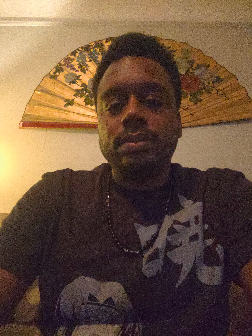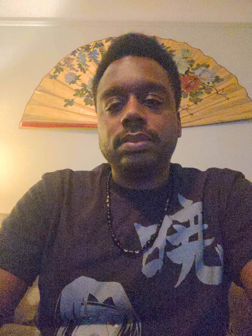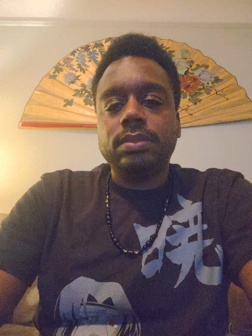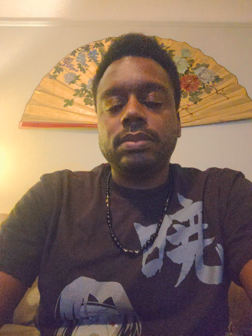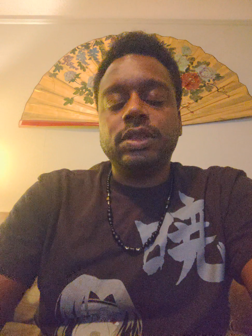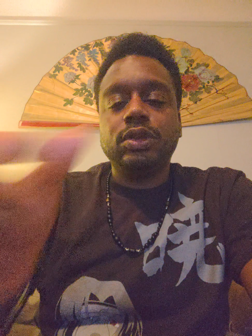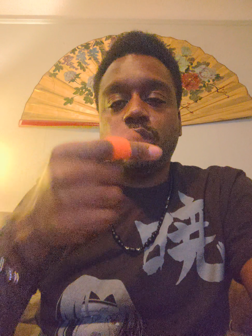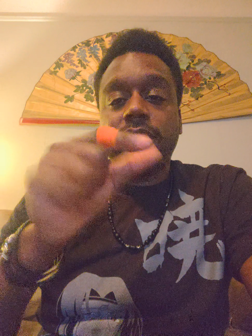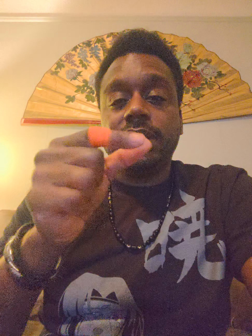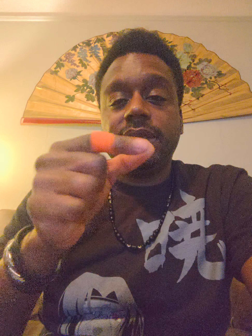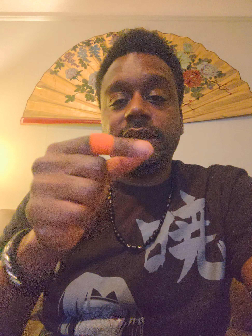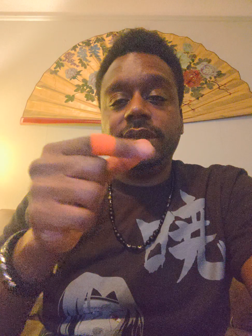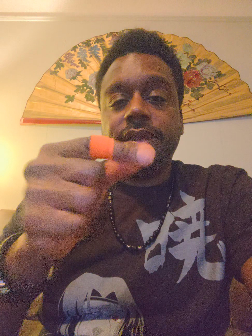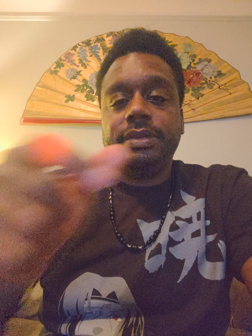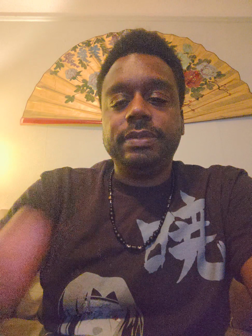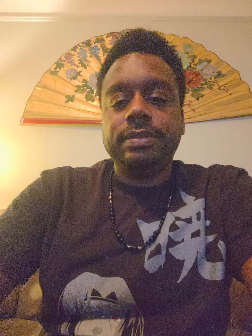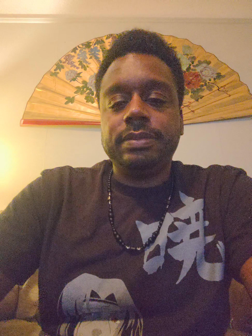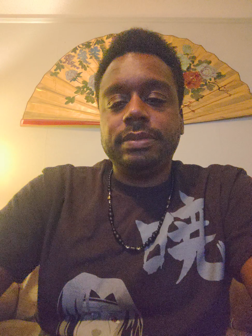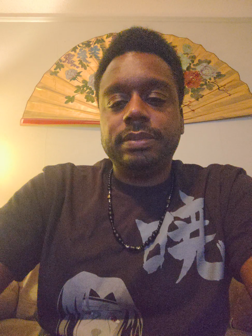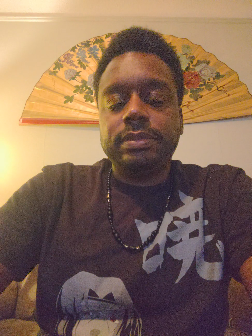green